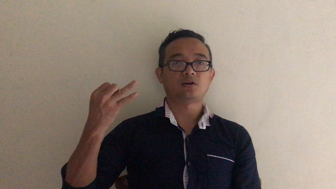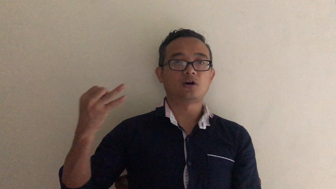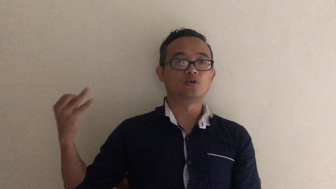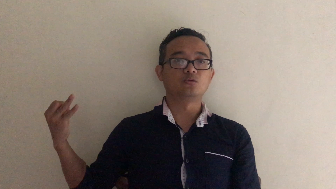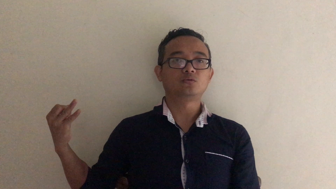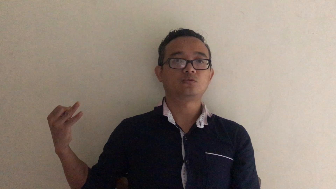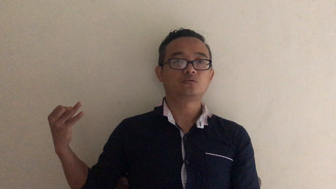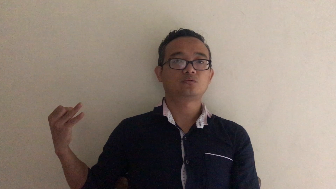औ